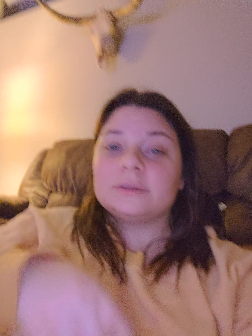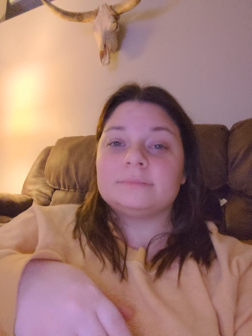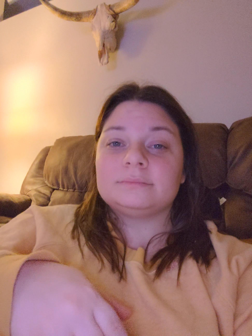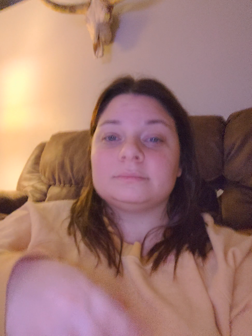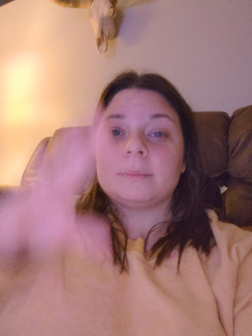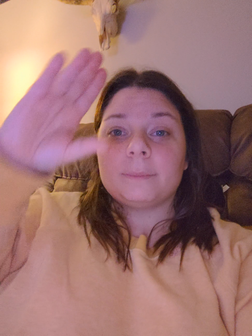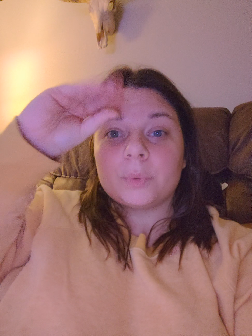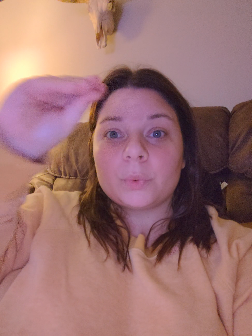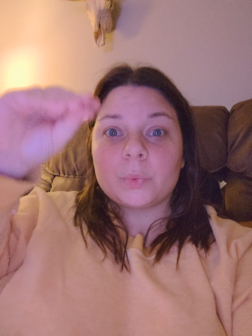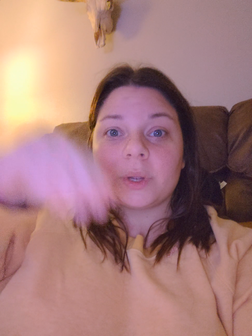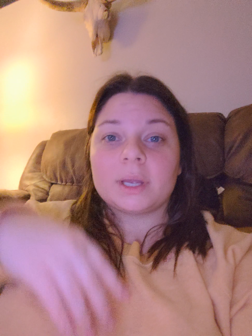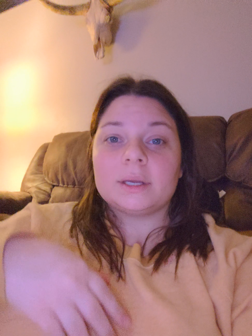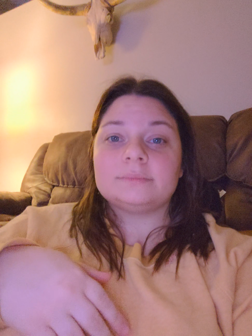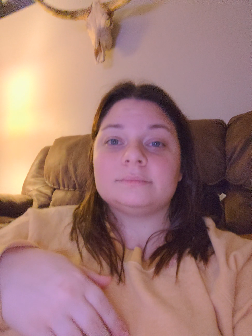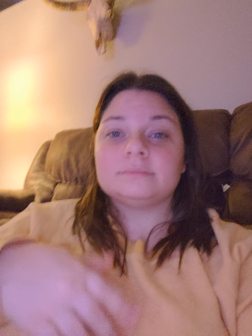boy